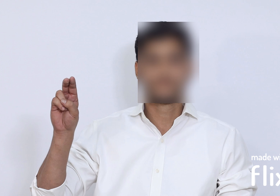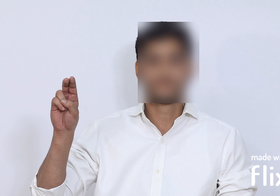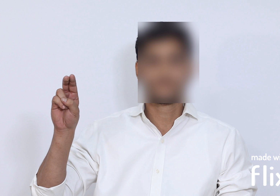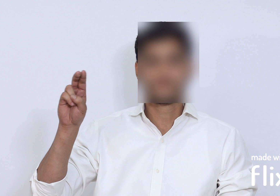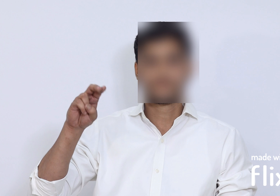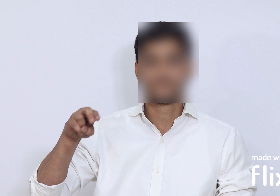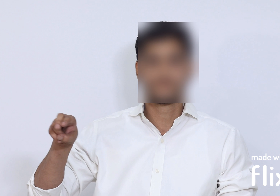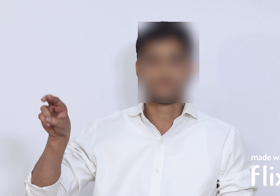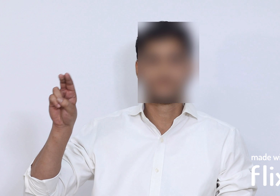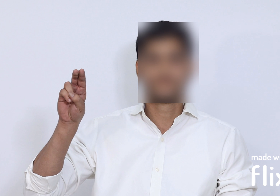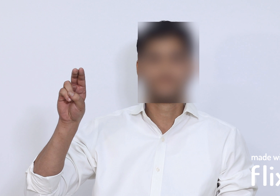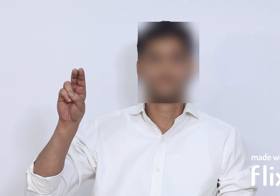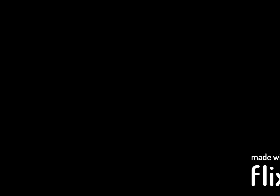ہ